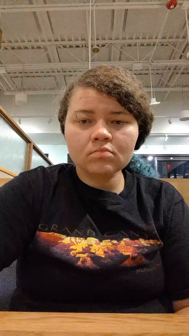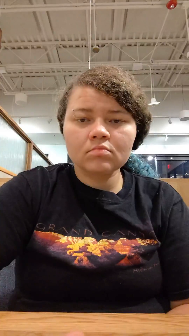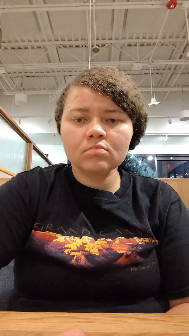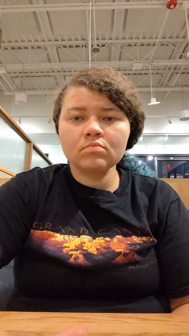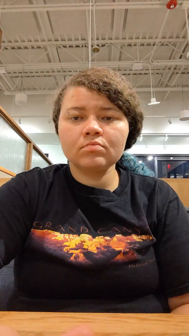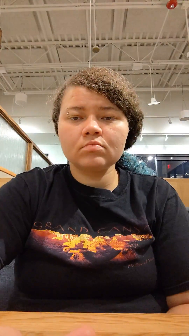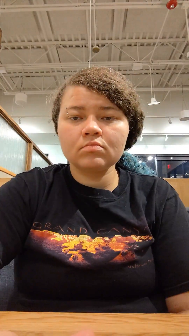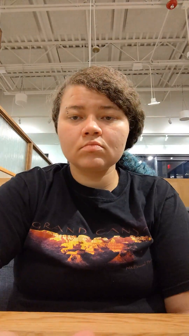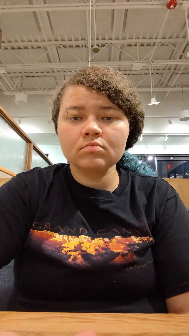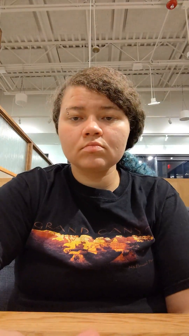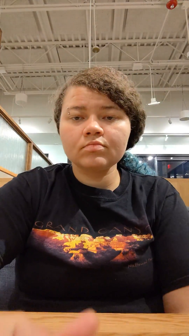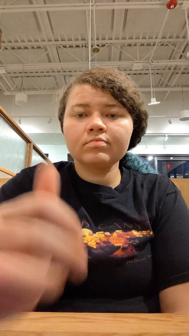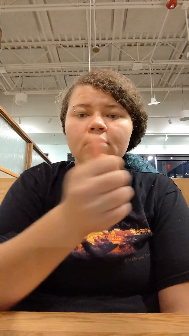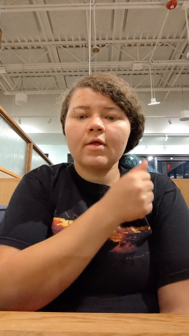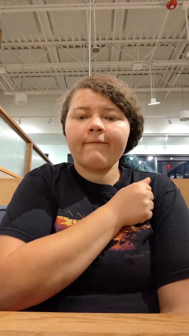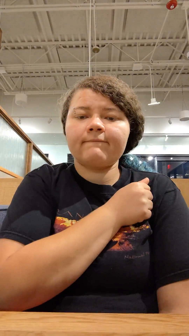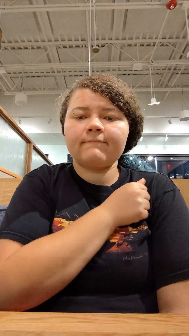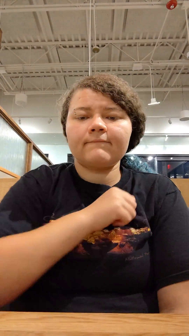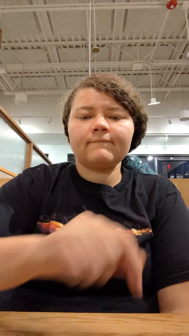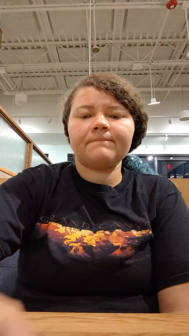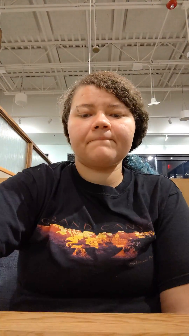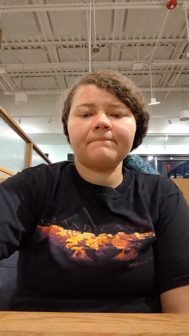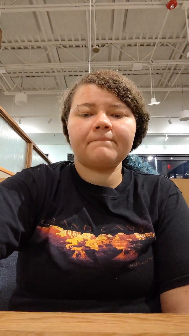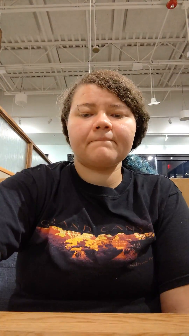love